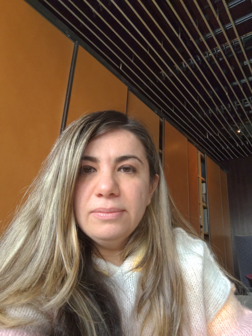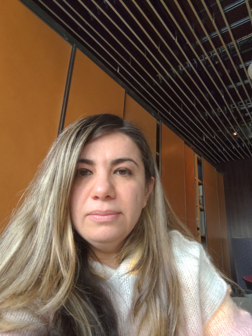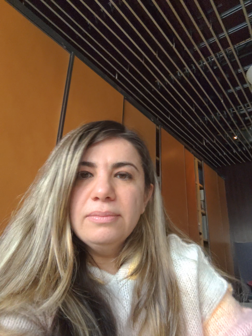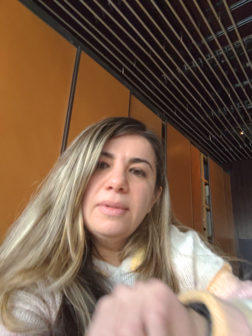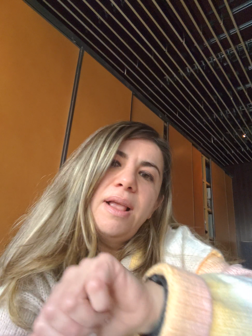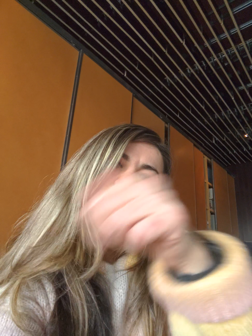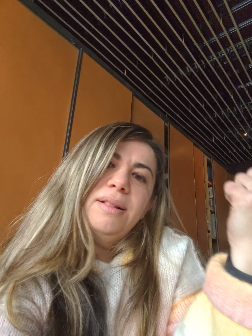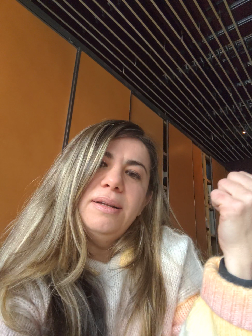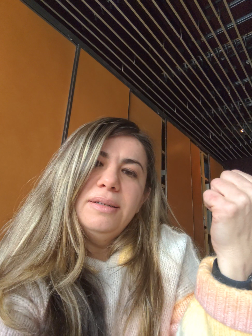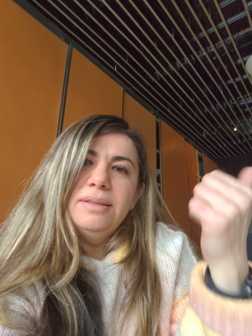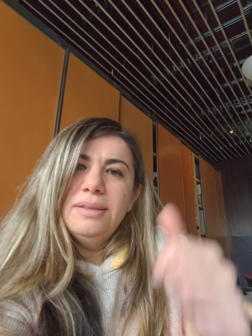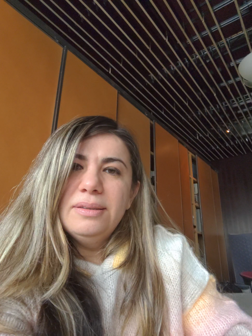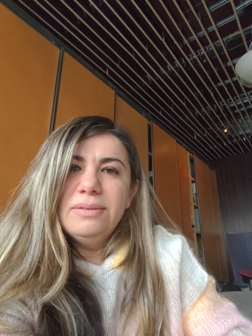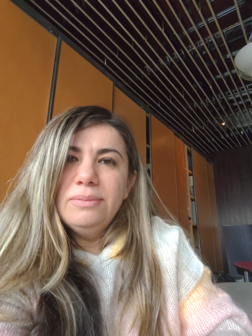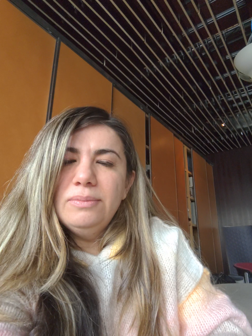another